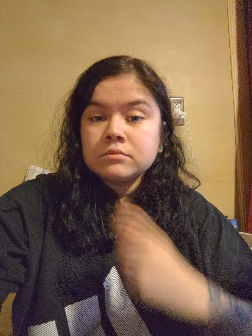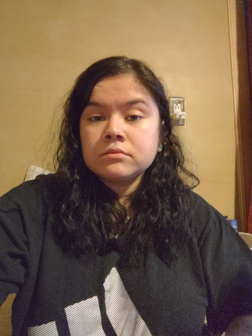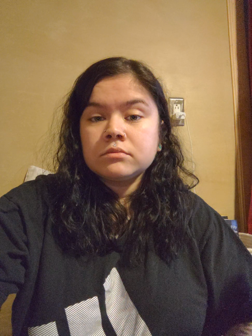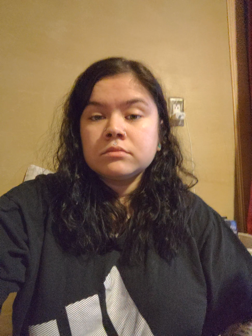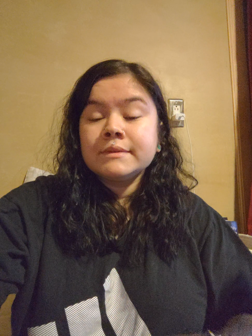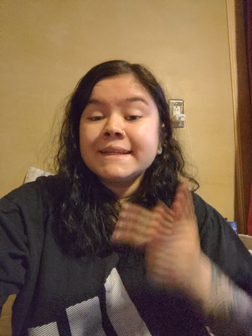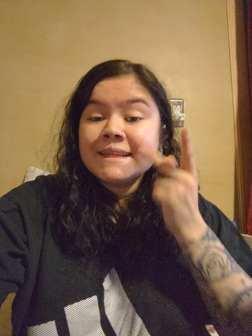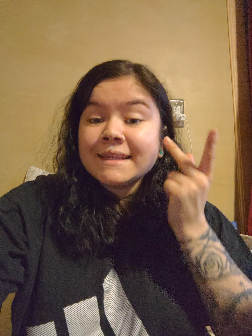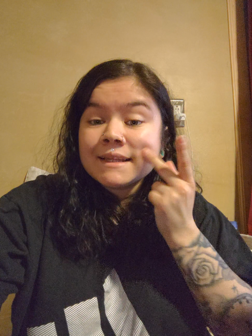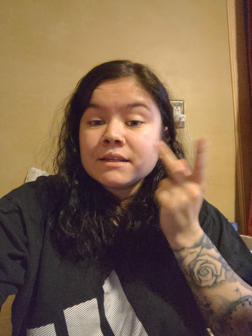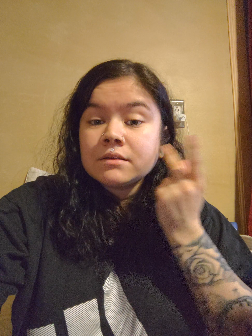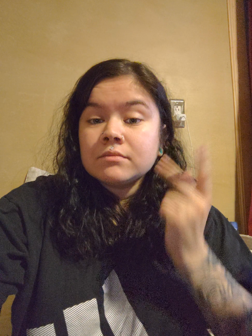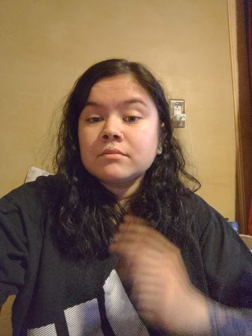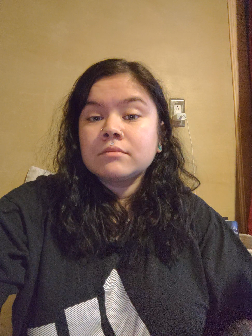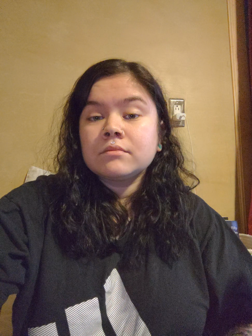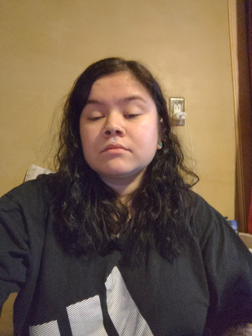kitty